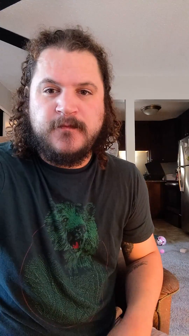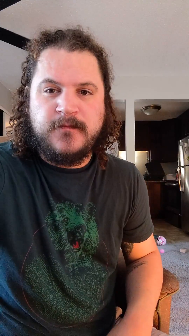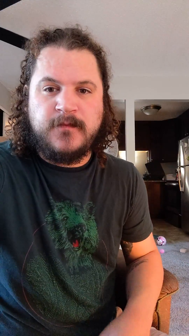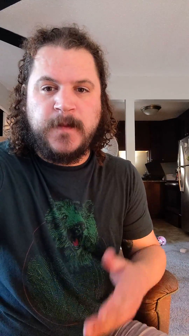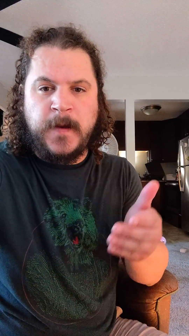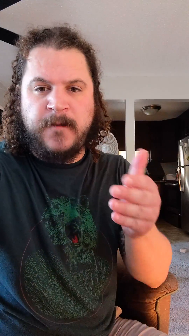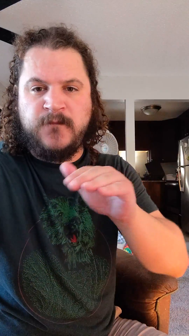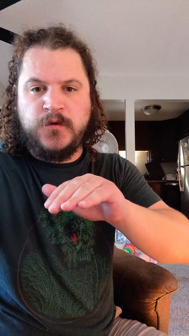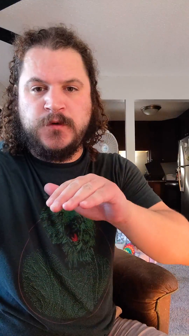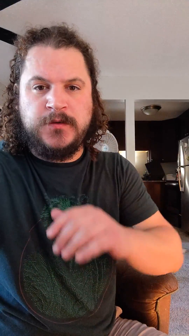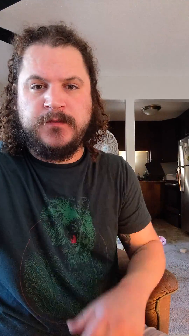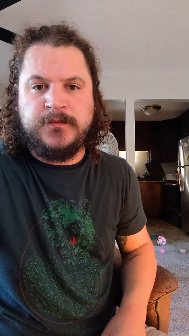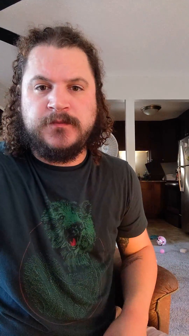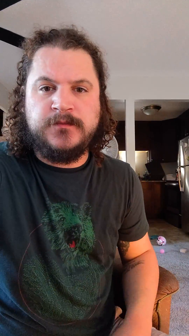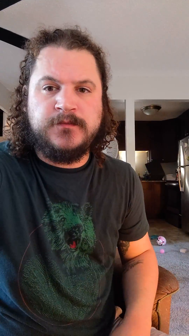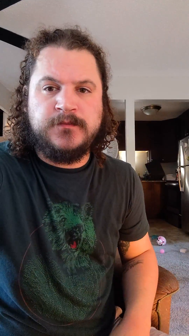cover